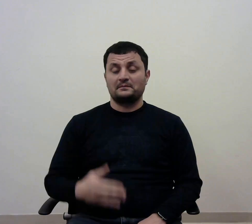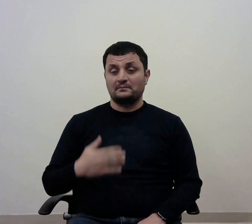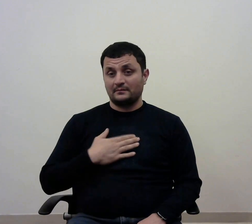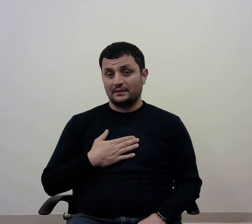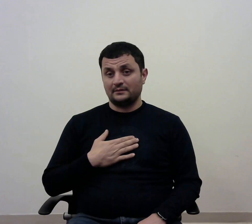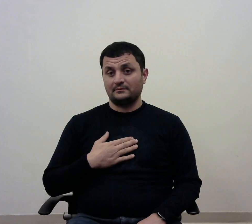mən